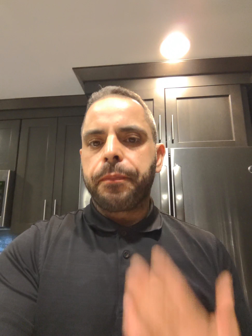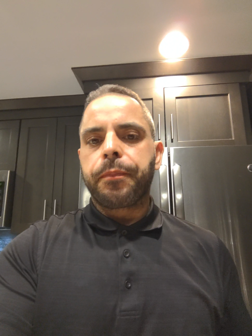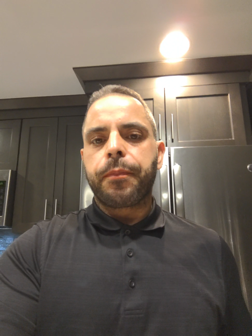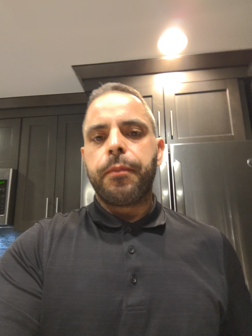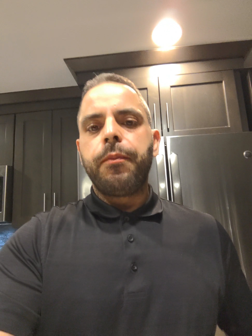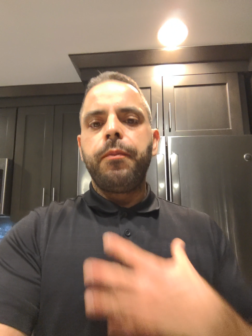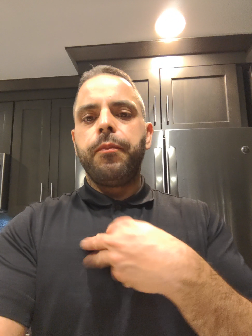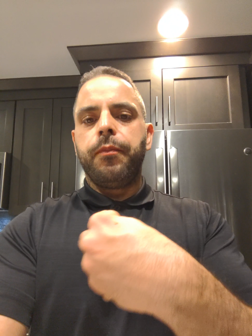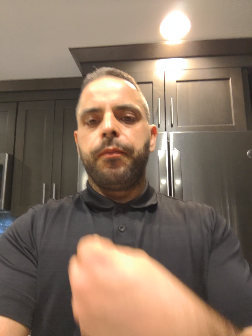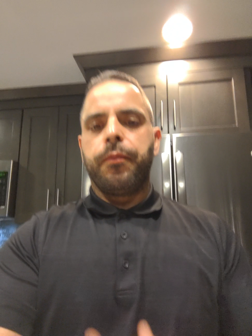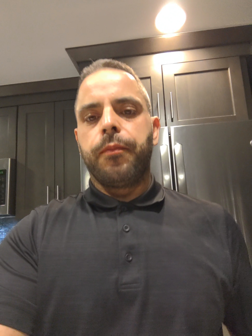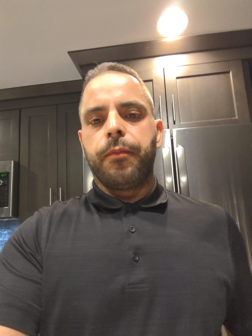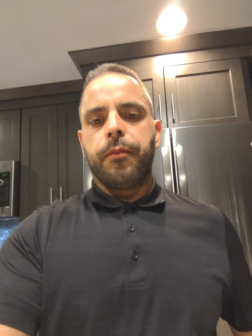white